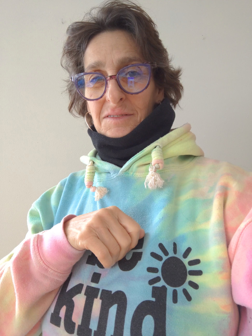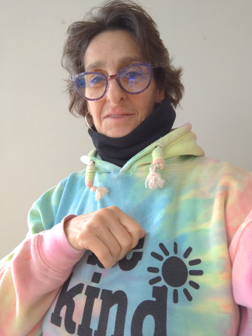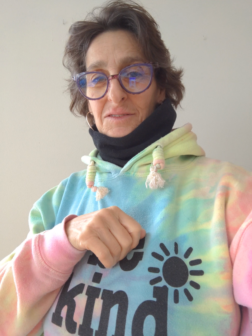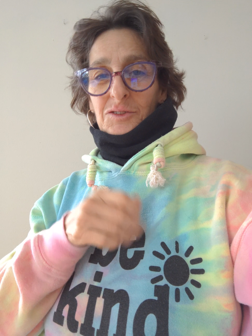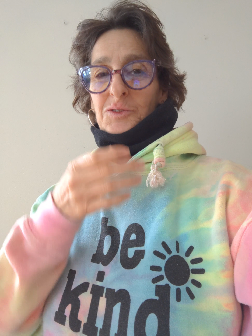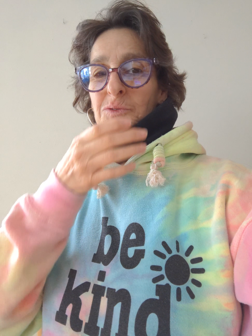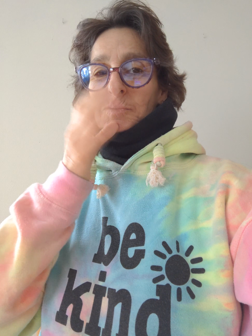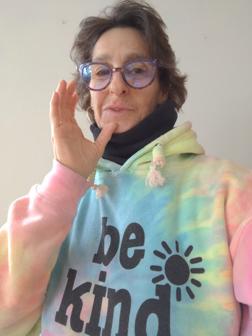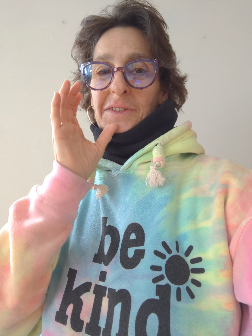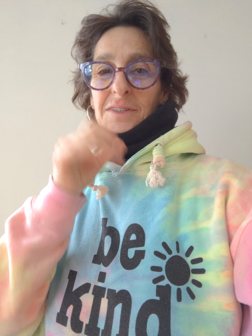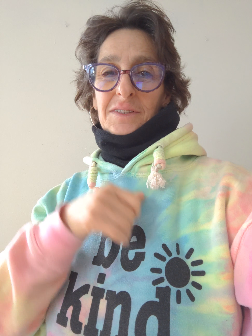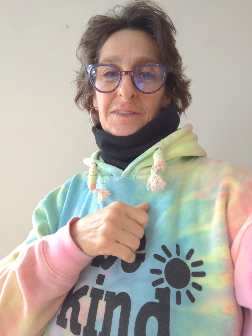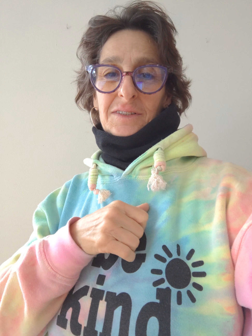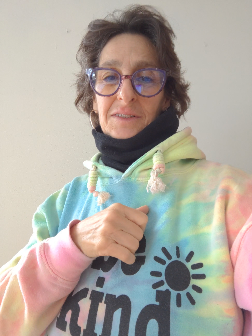drink